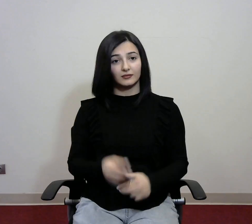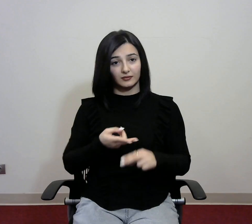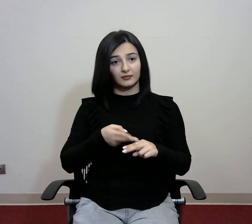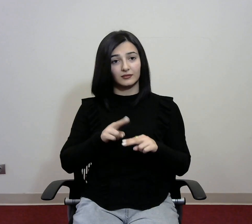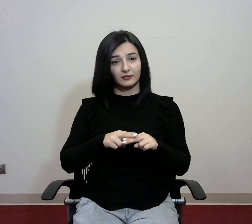bu